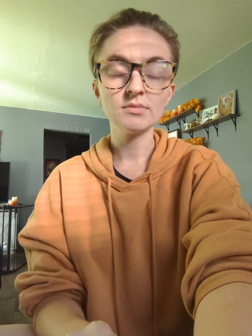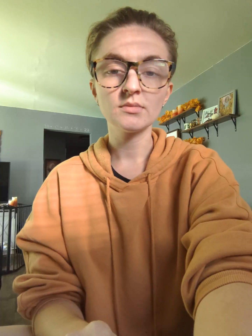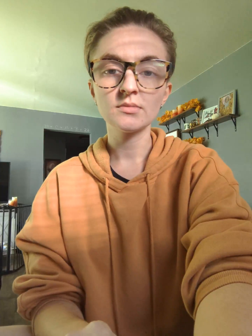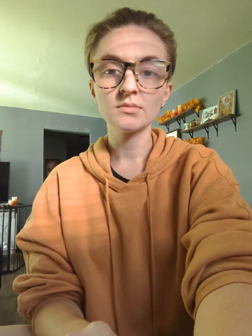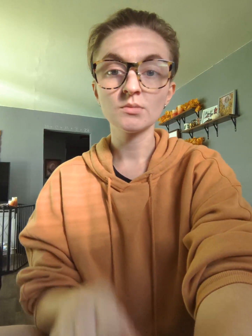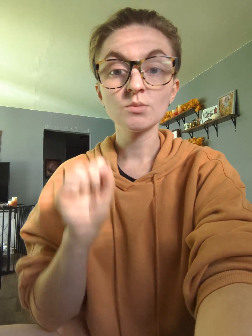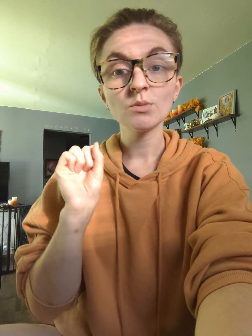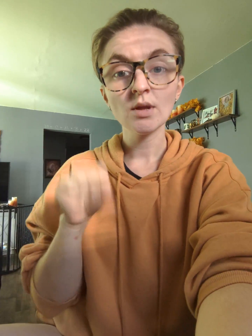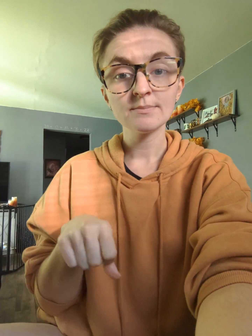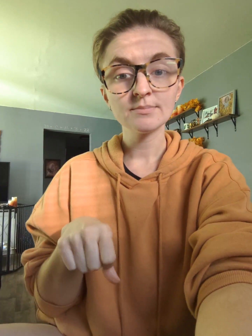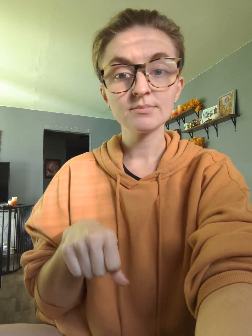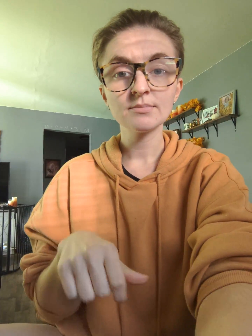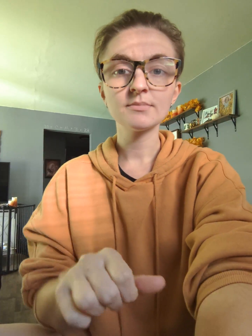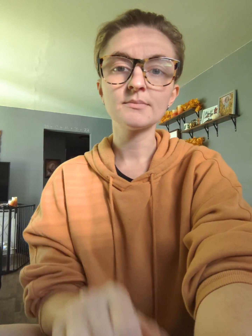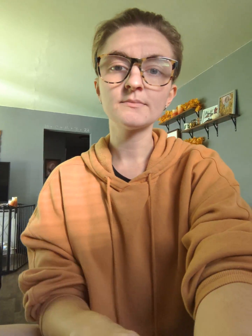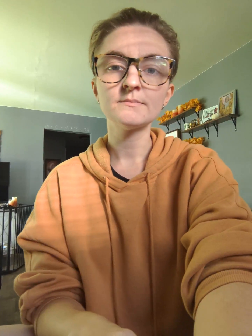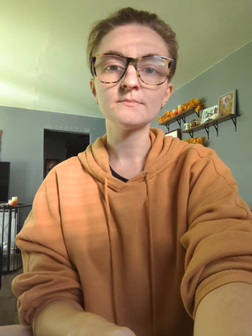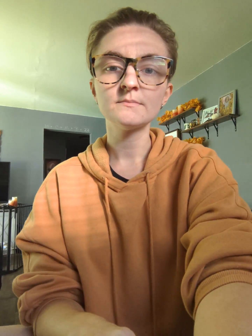could